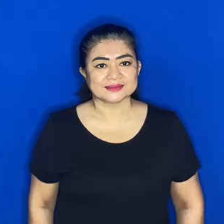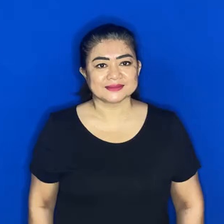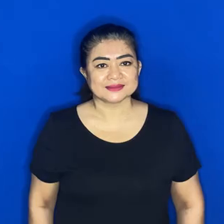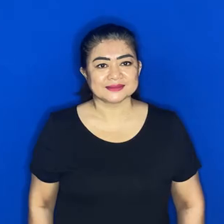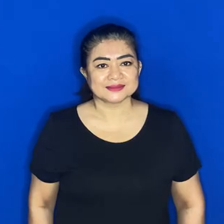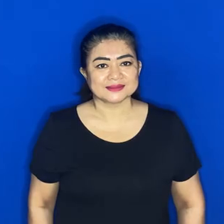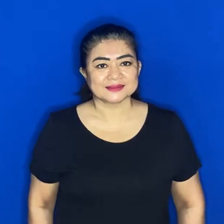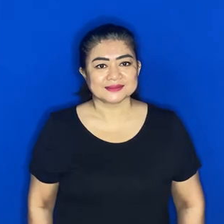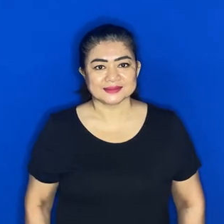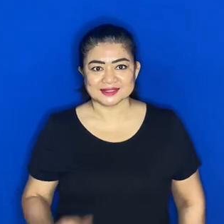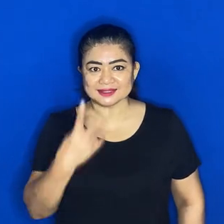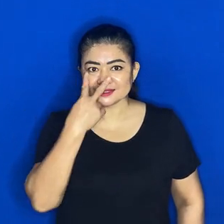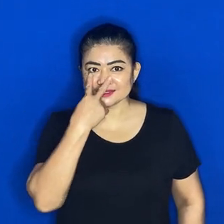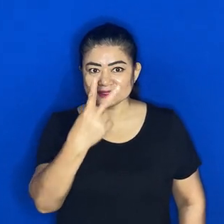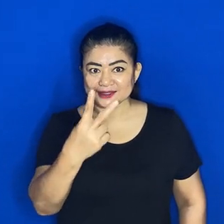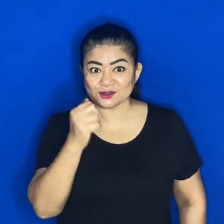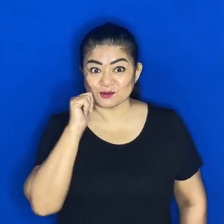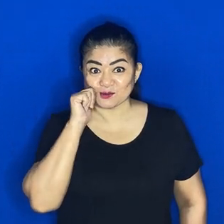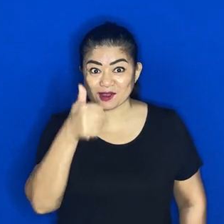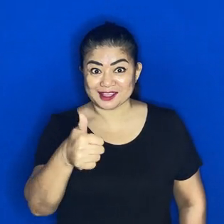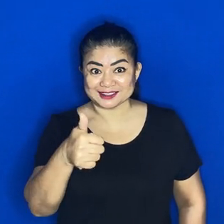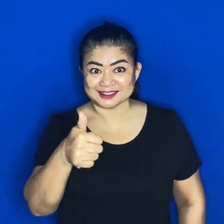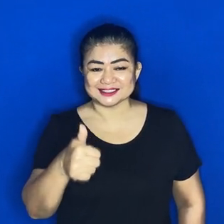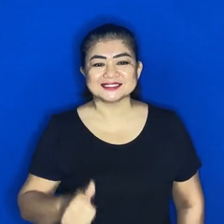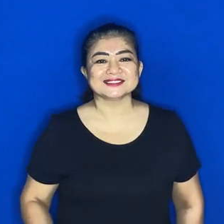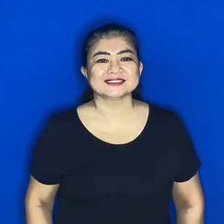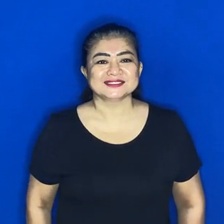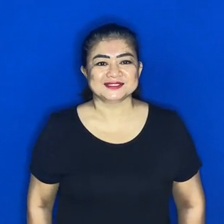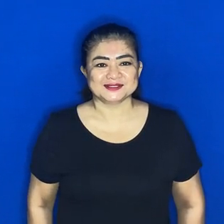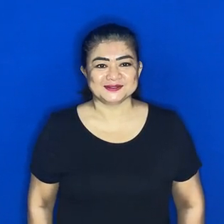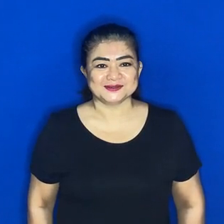see you tomorrow